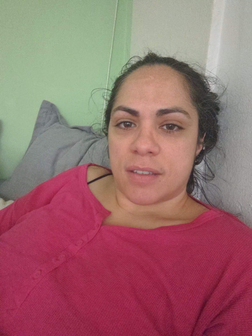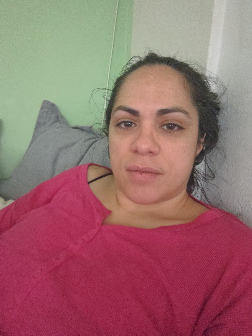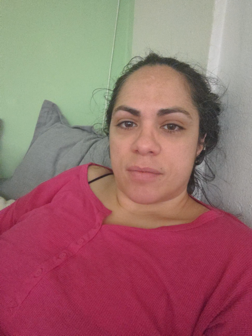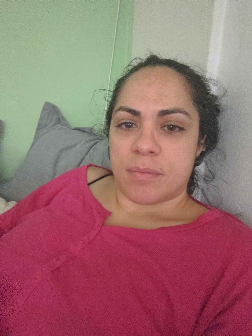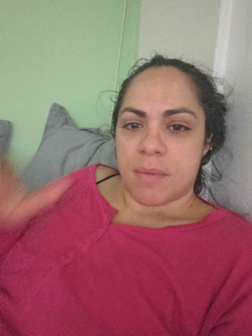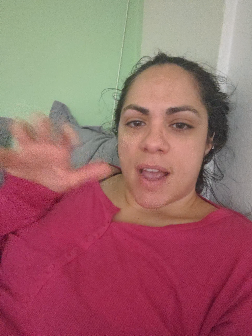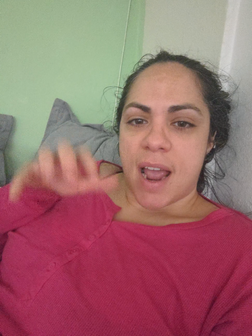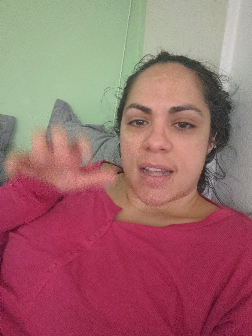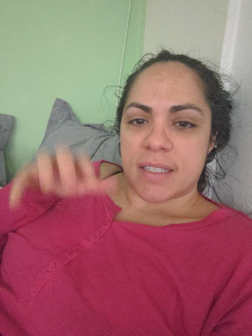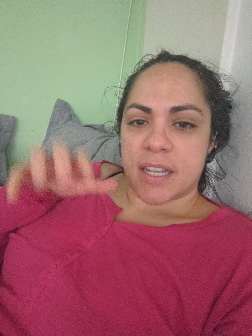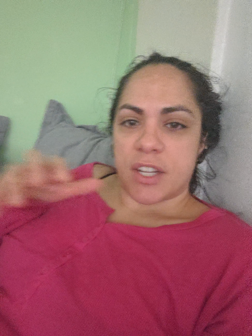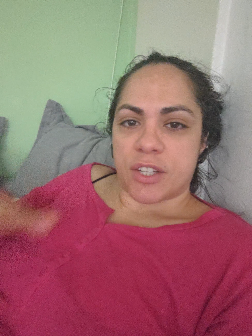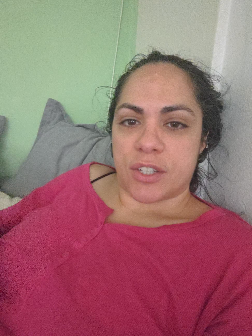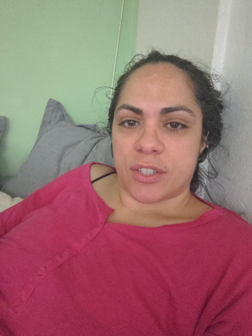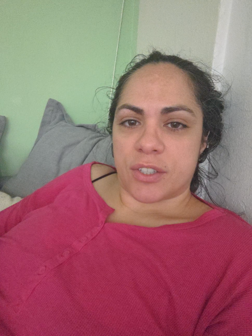alligator